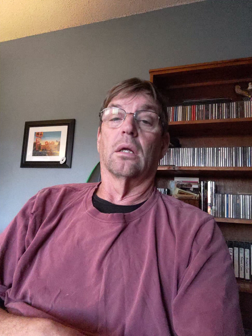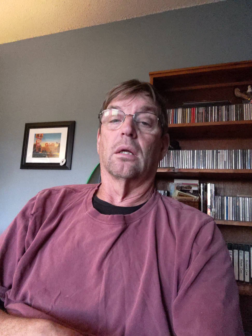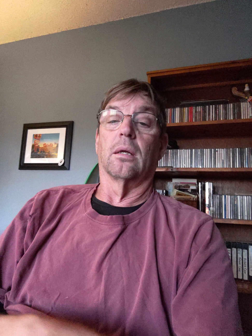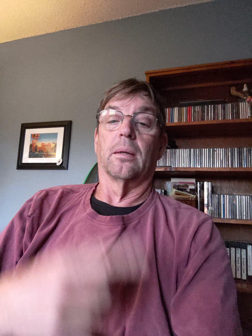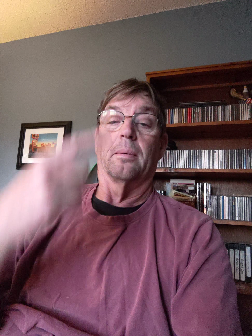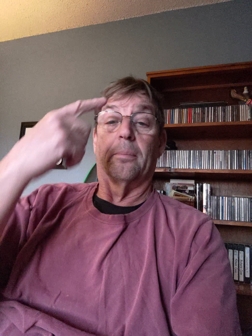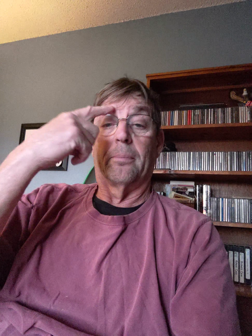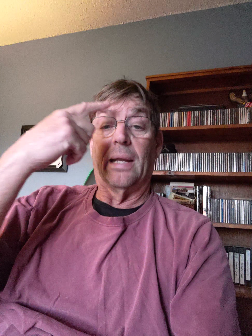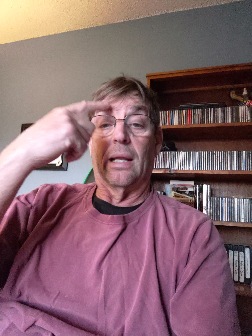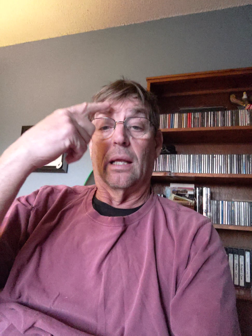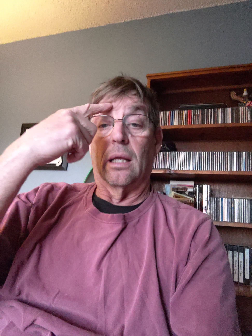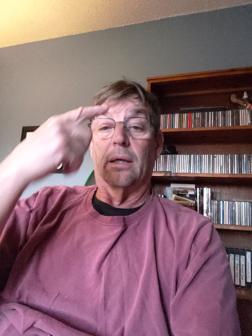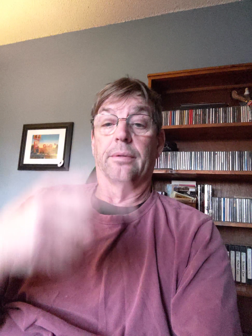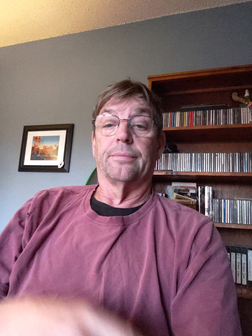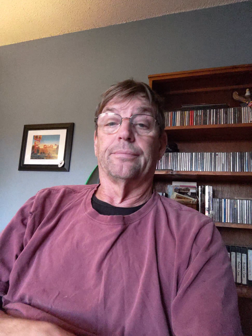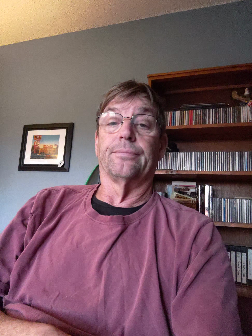penny